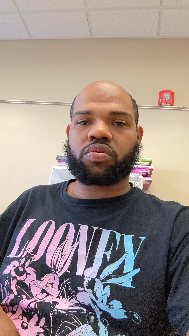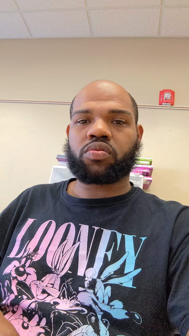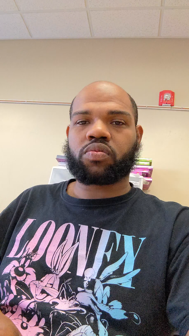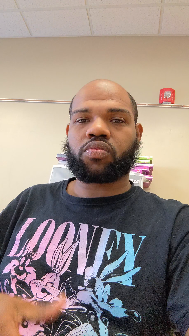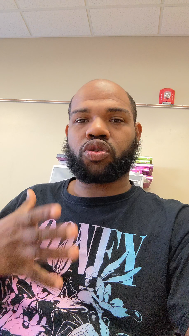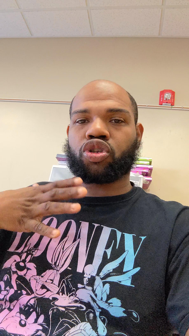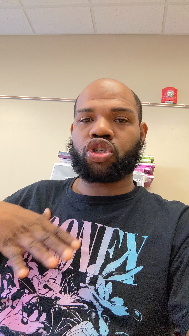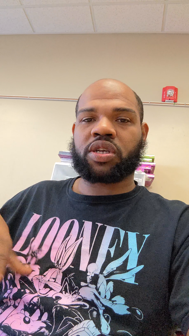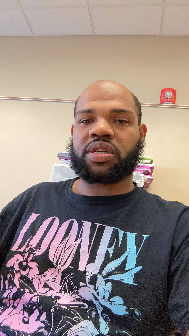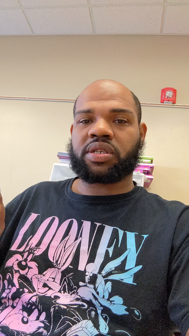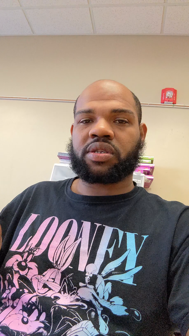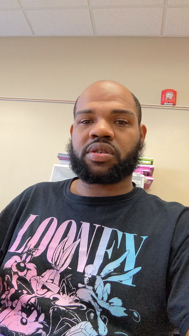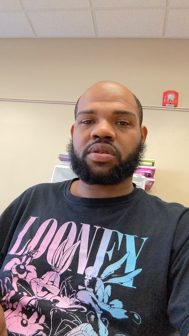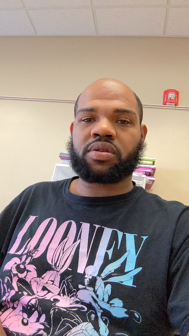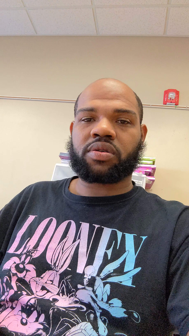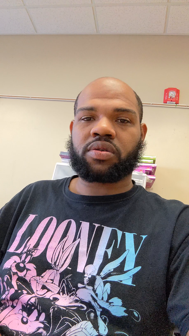dress